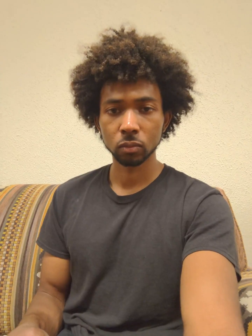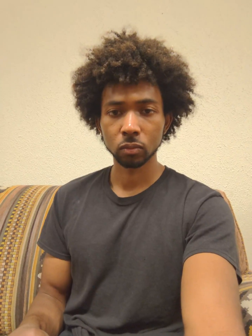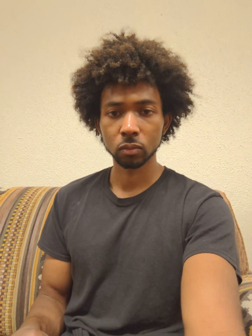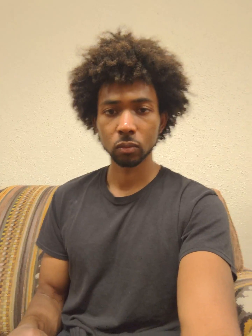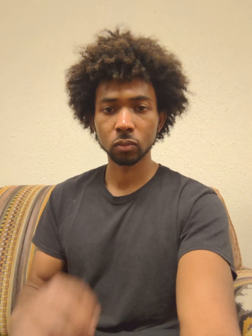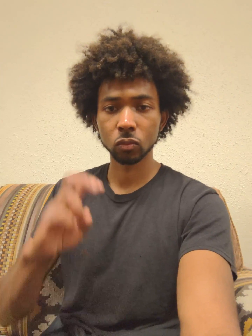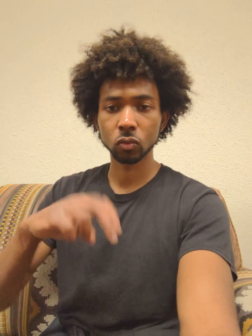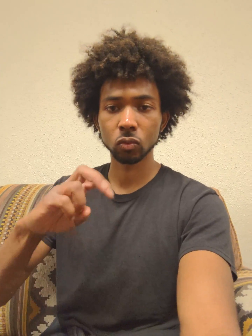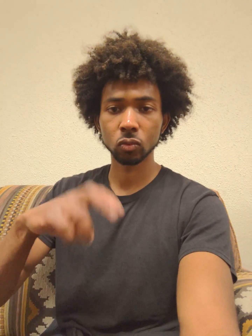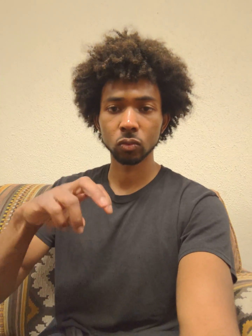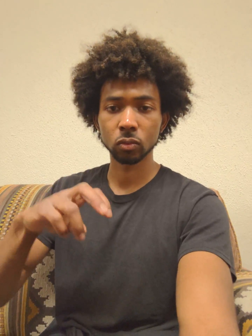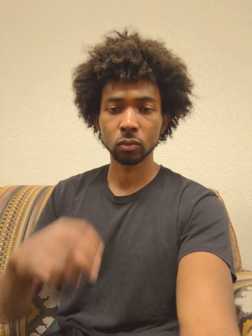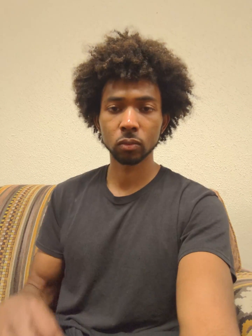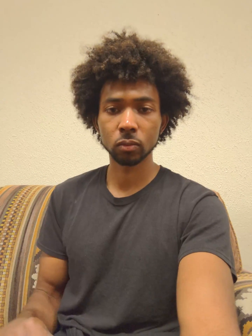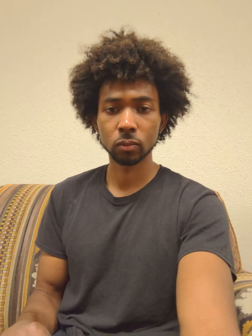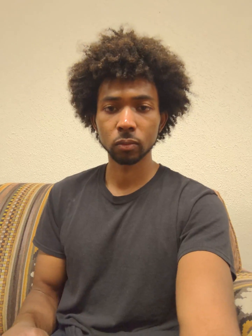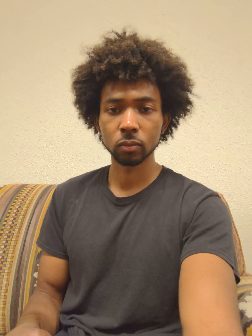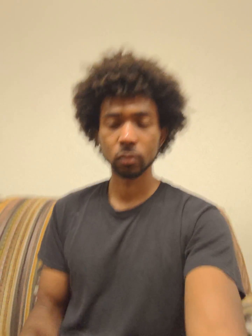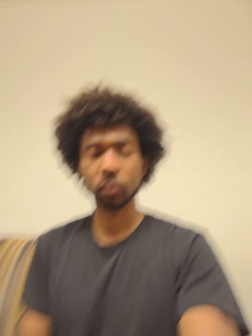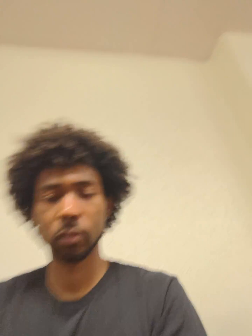potato